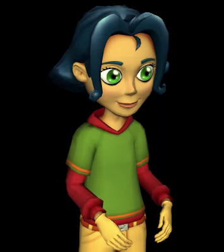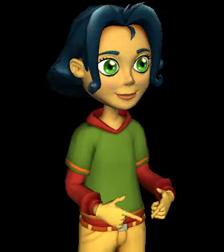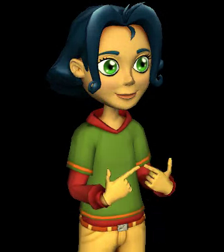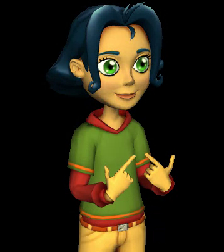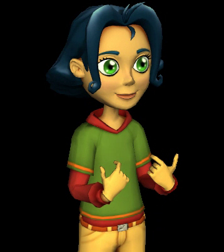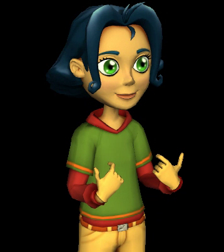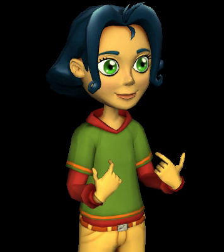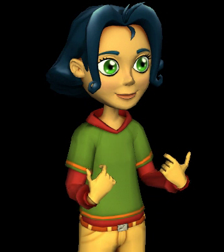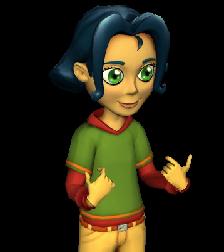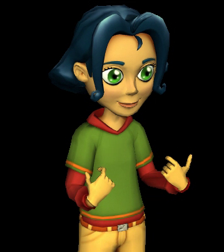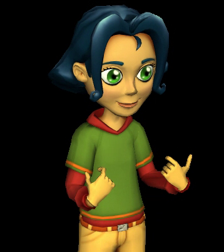مواد